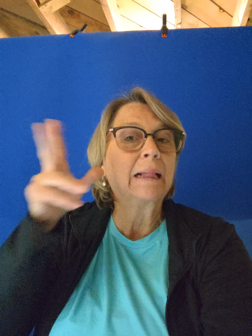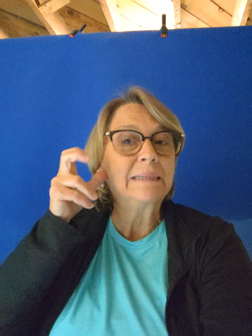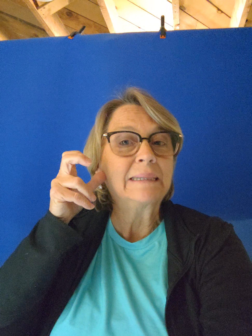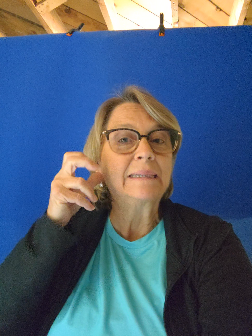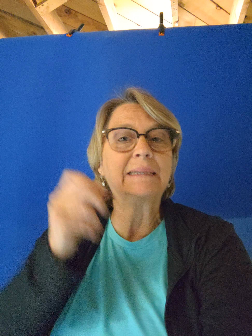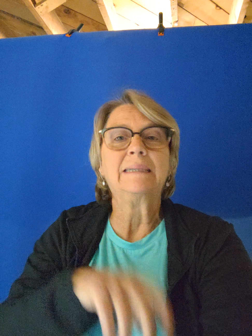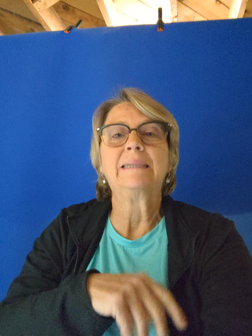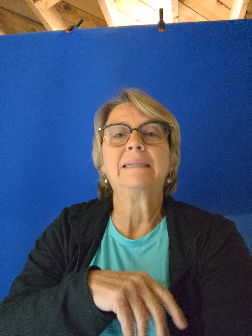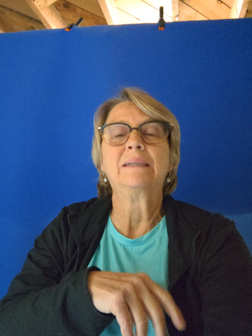listen